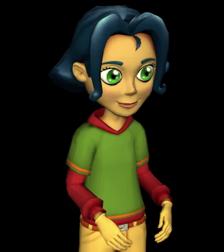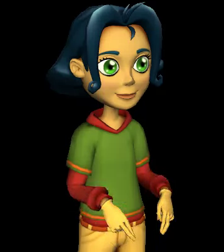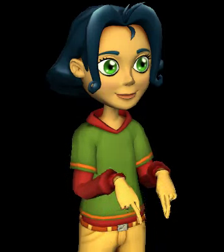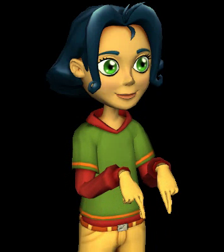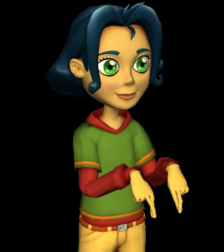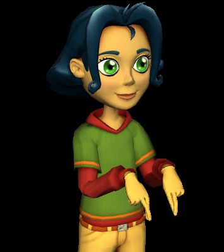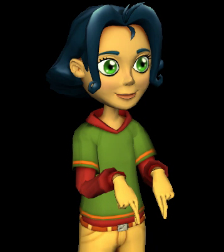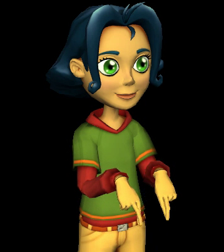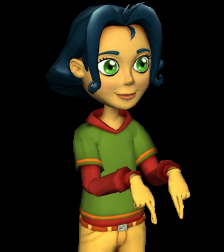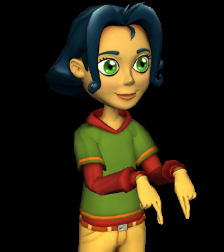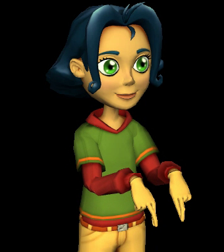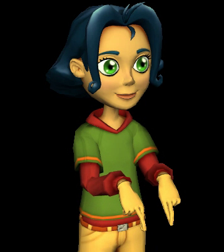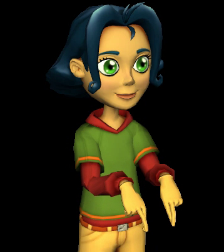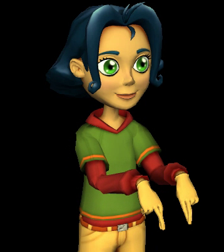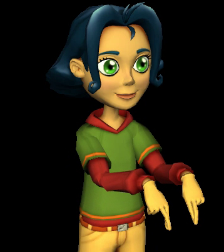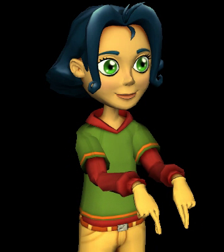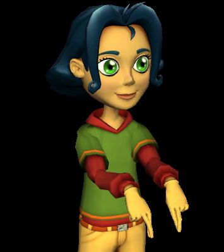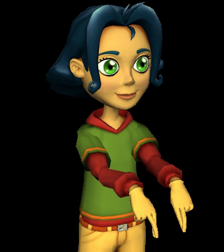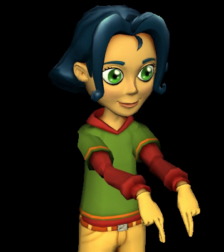نهر